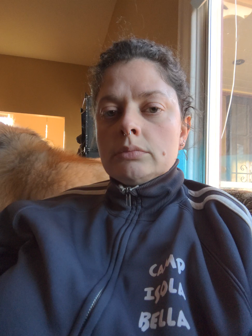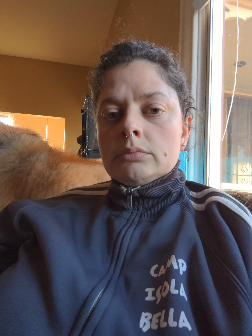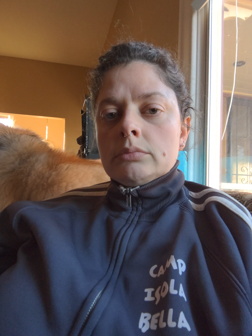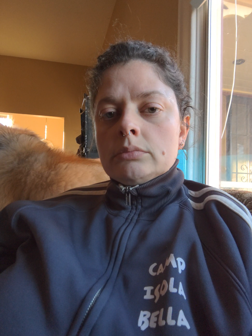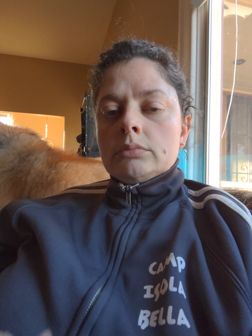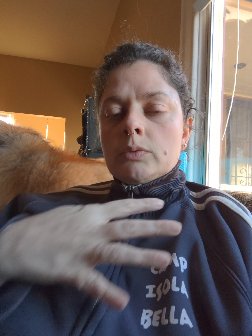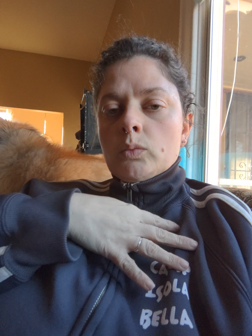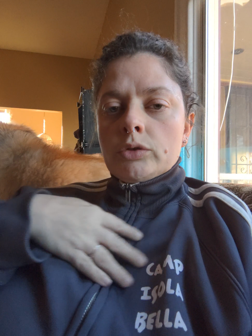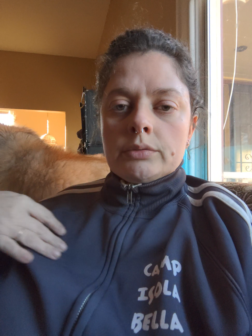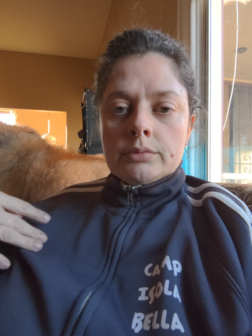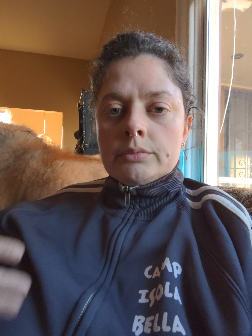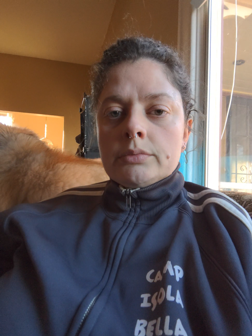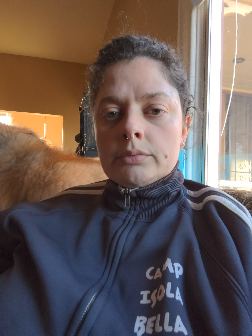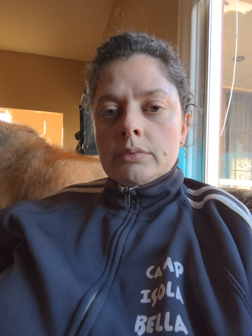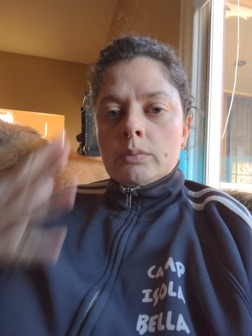zebra